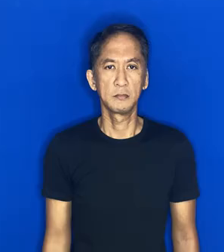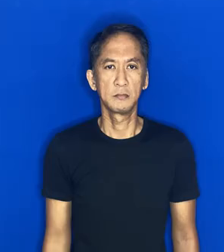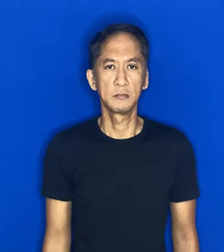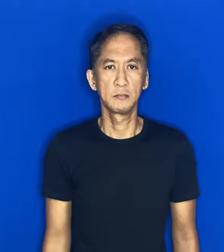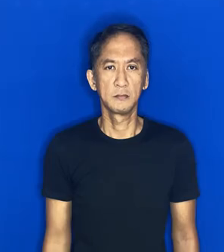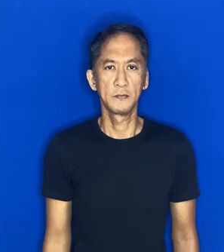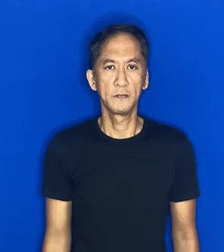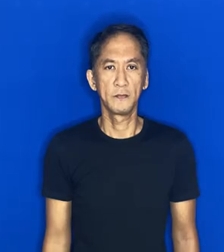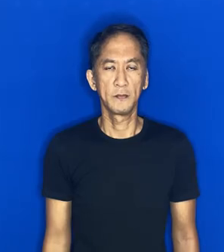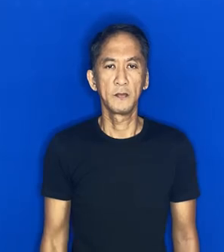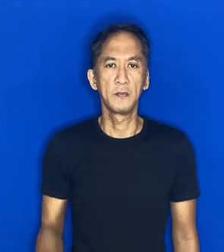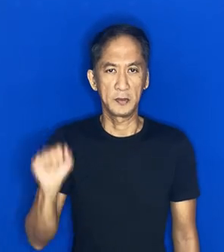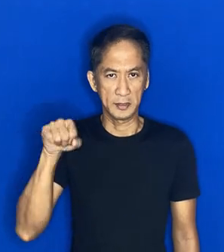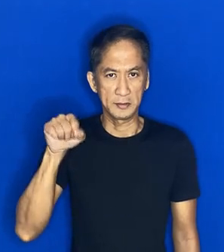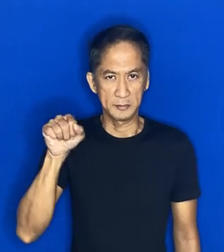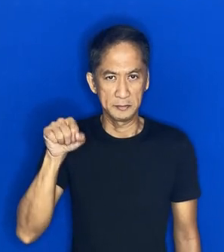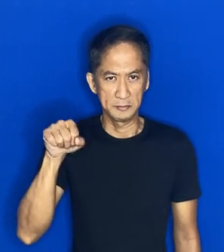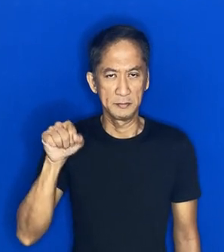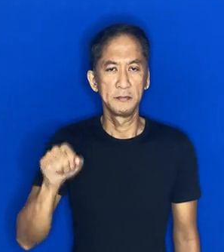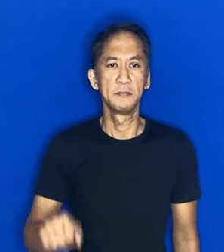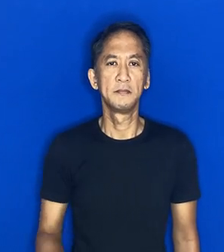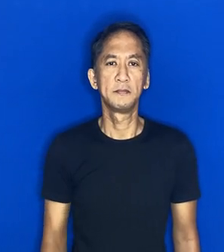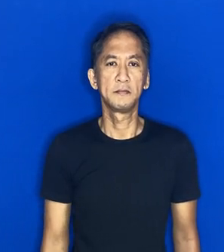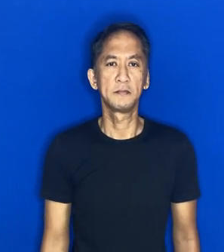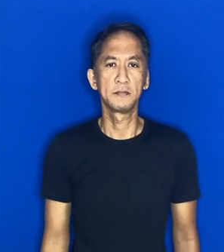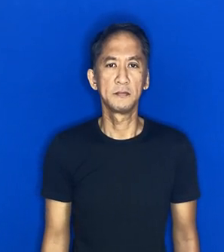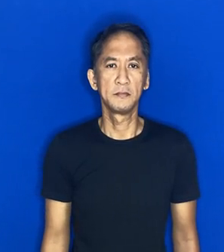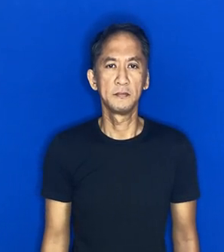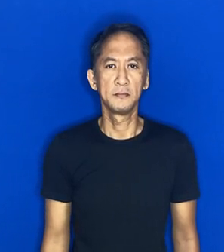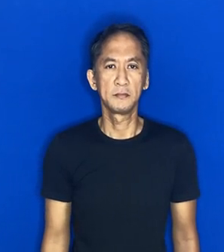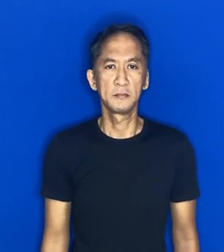yes